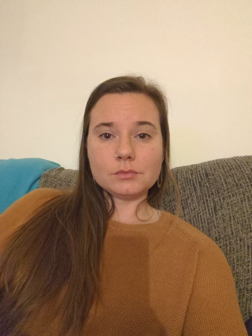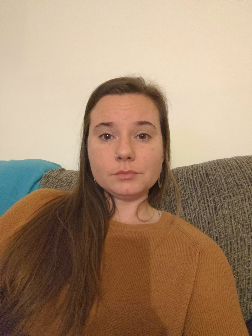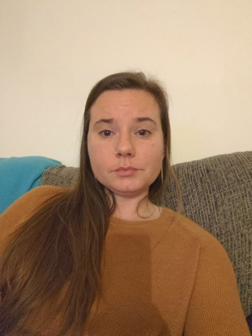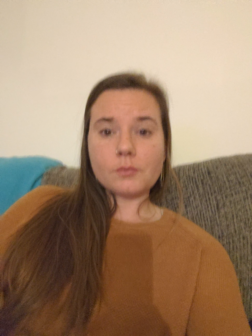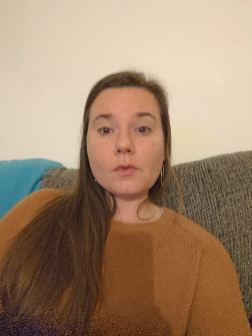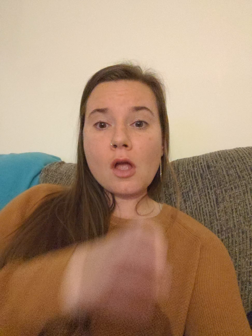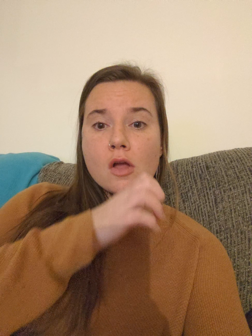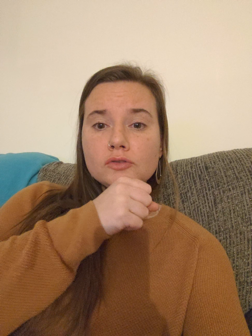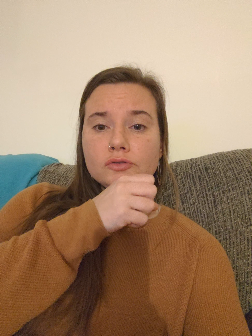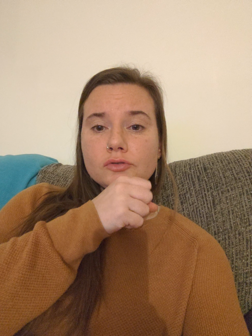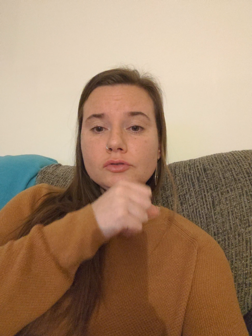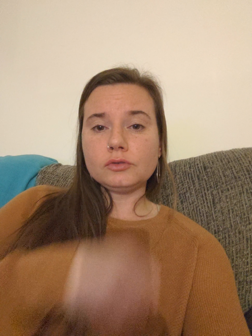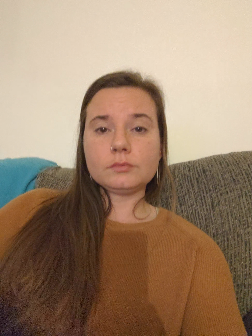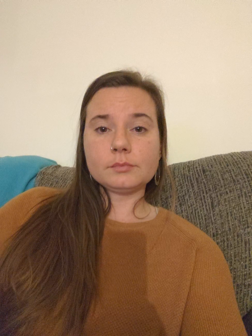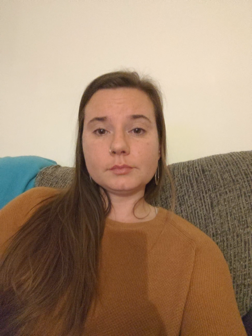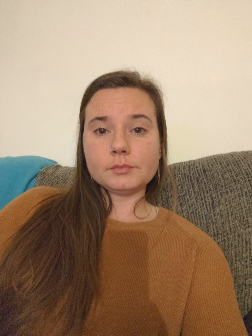orange